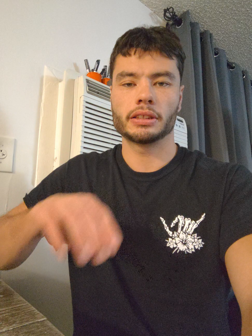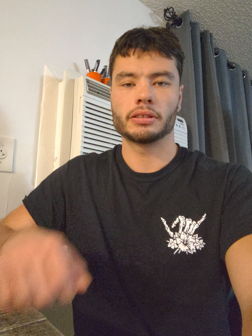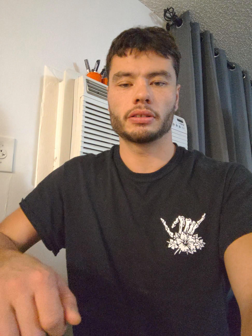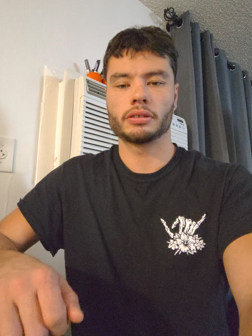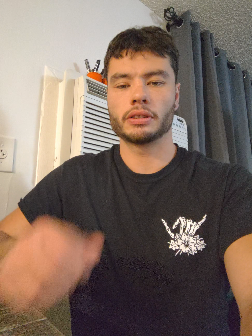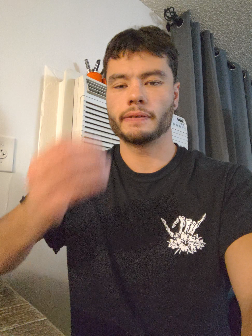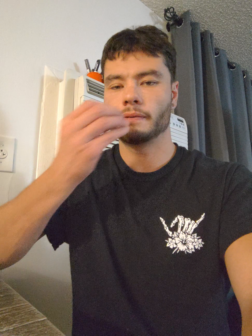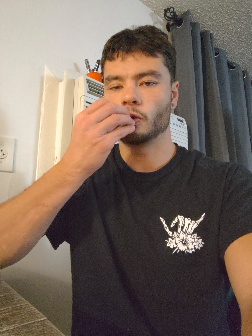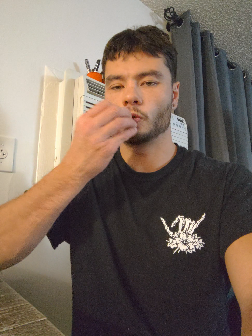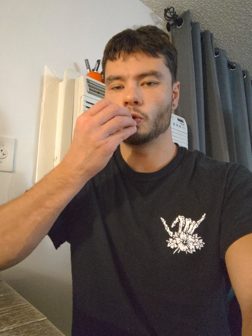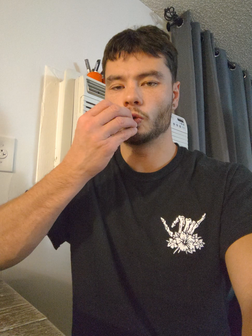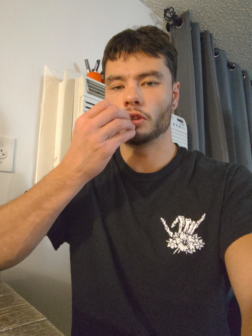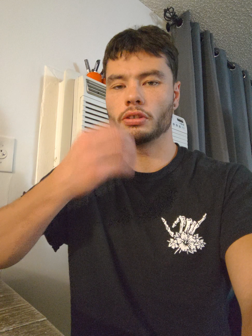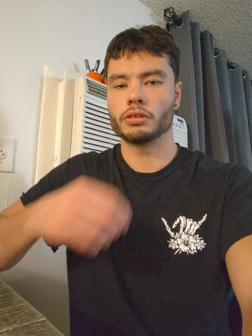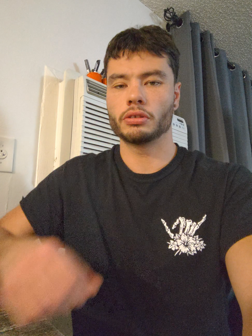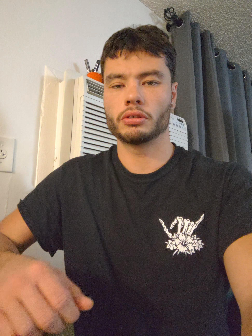food